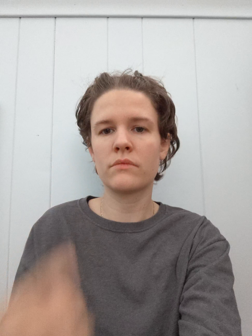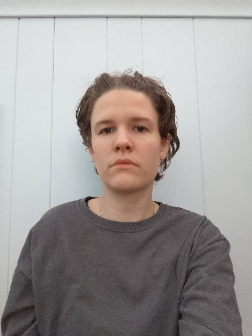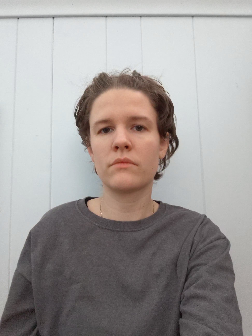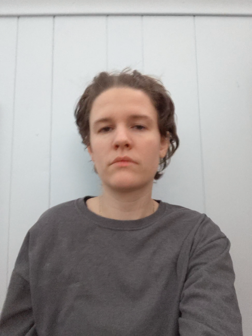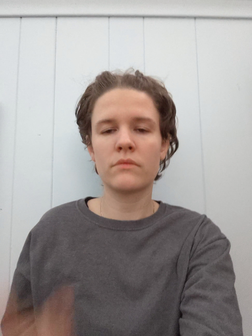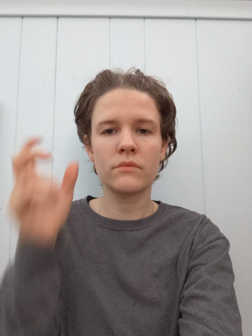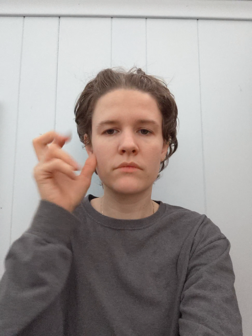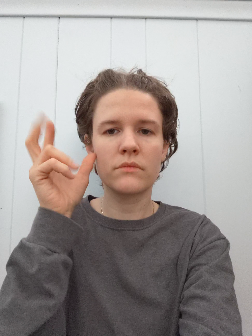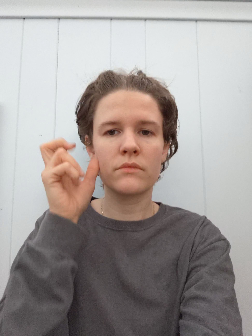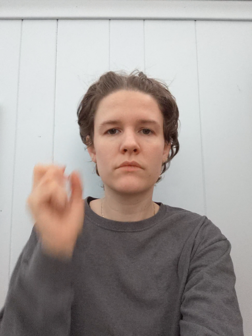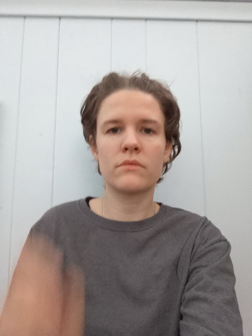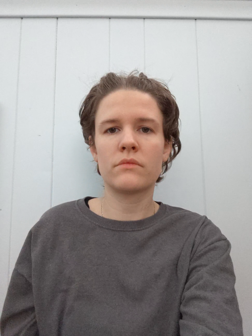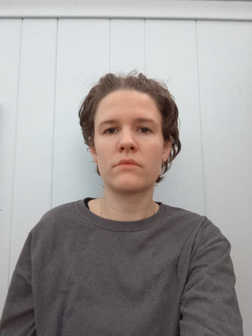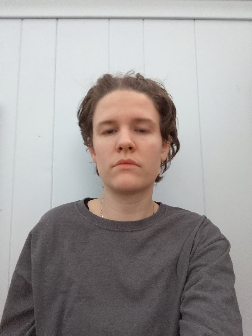hear